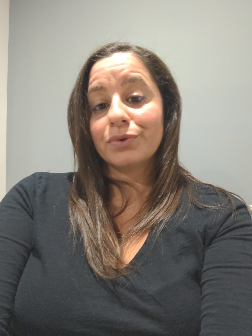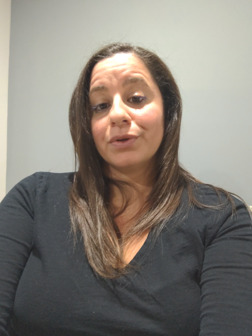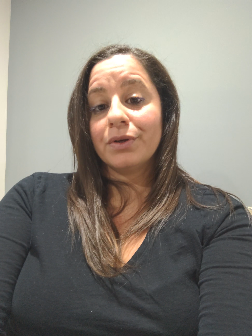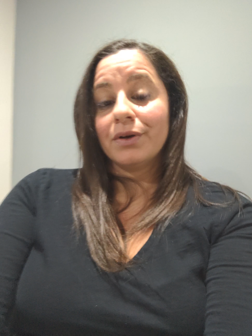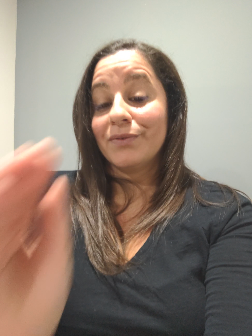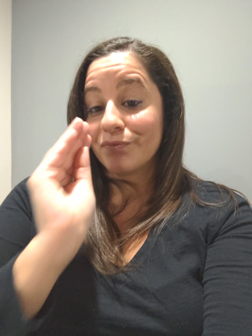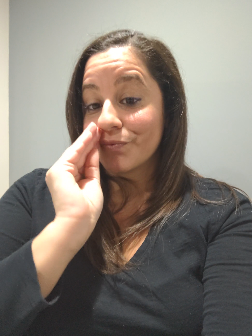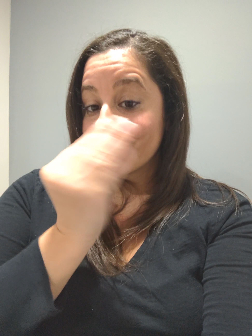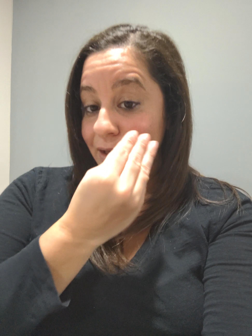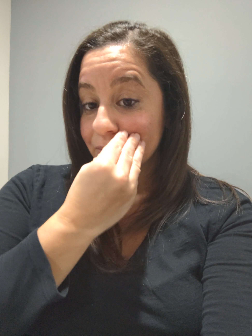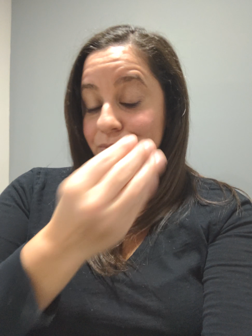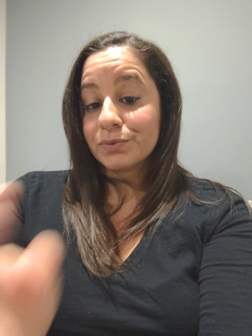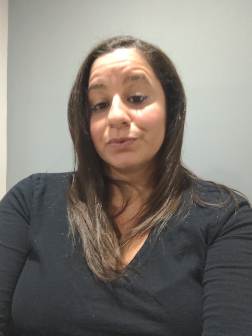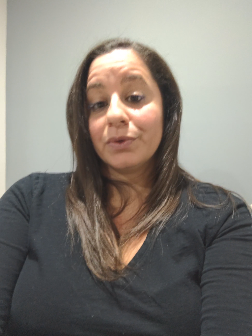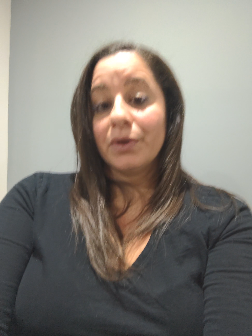flower